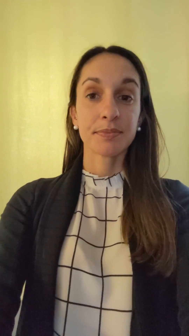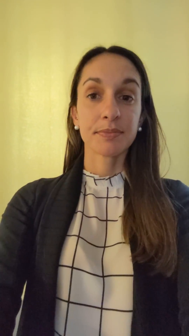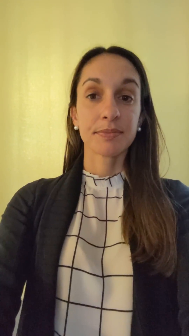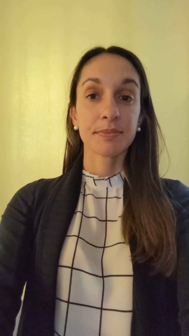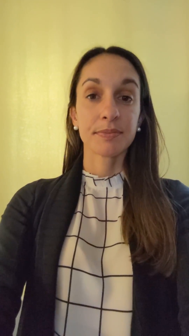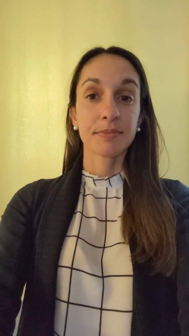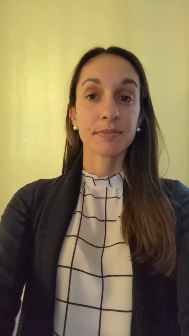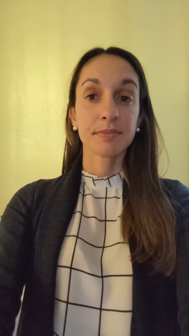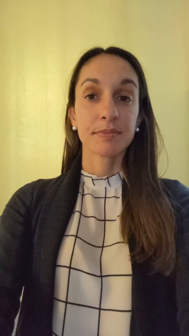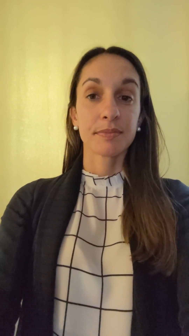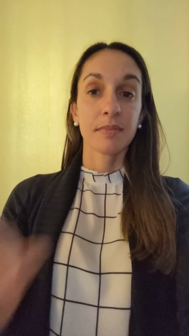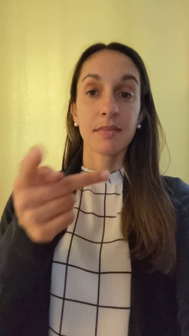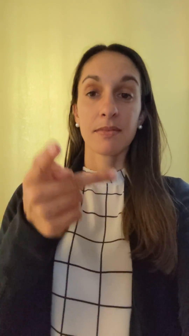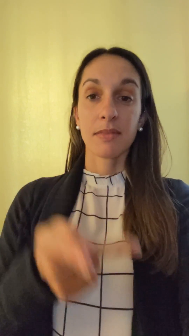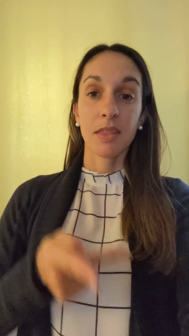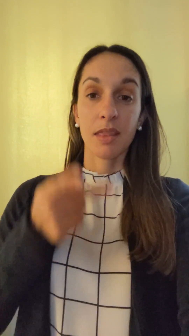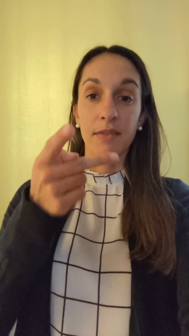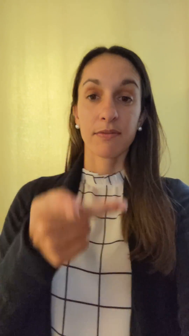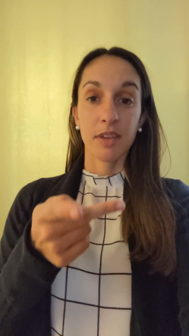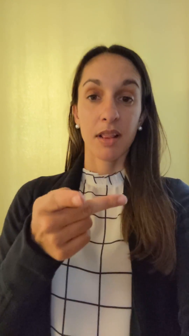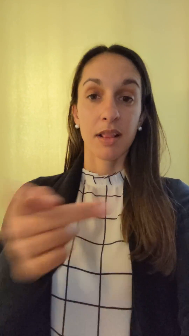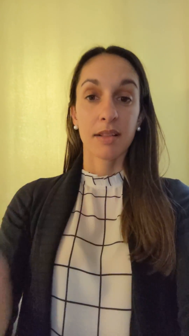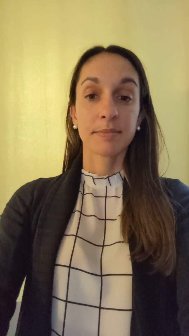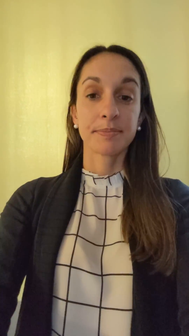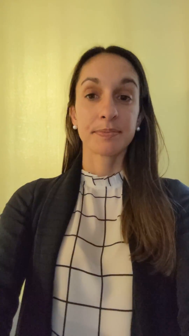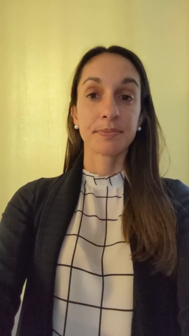careful